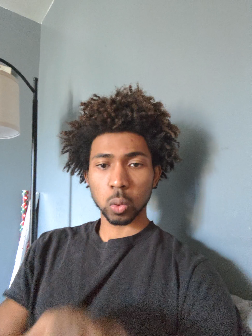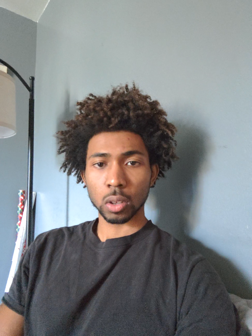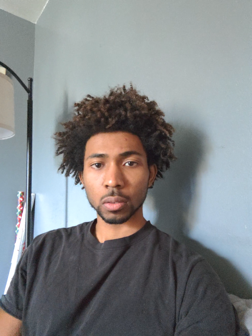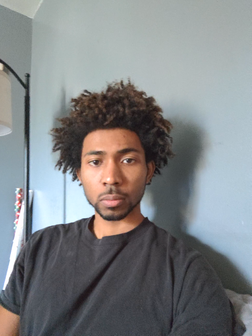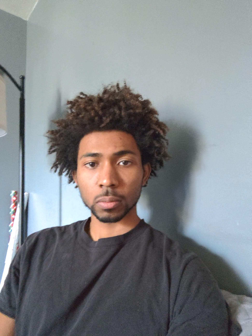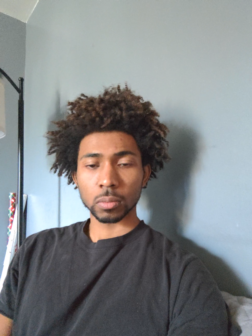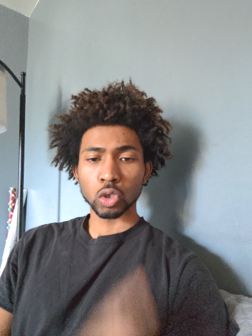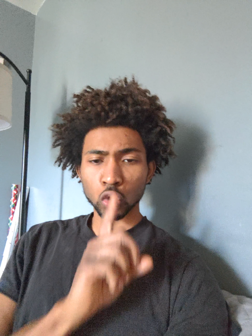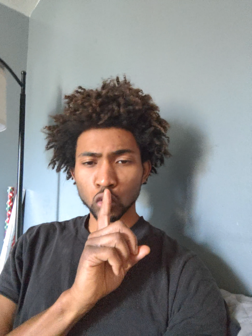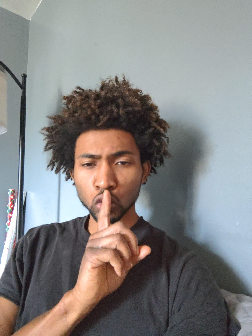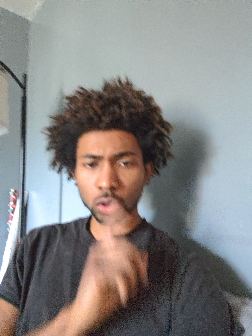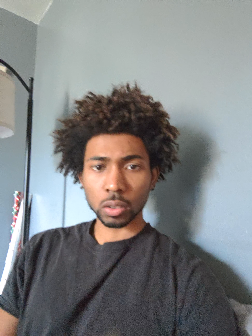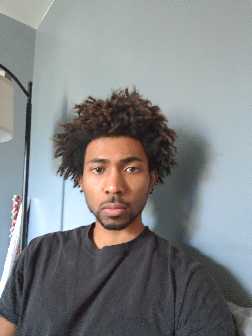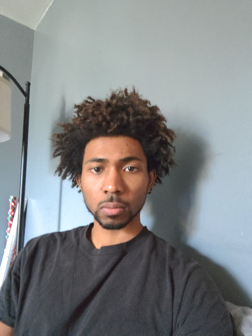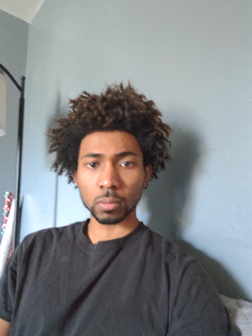shhh